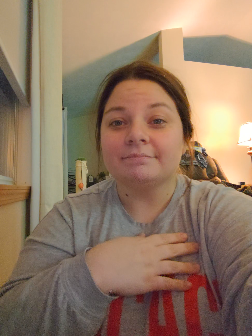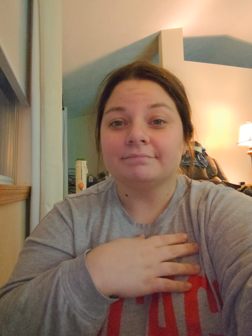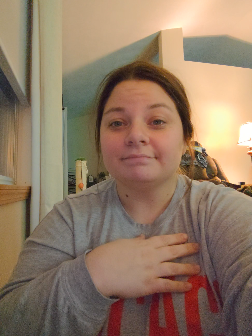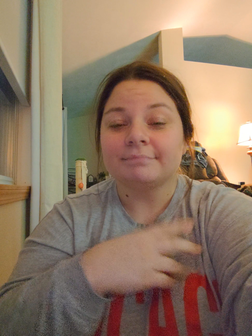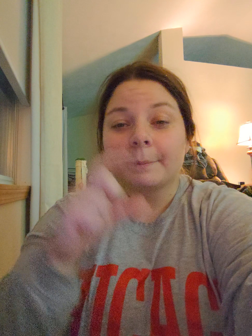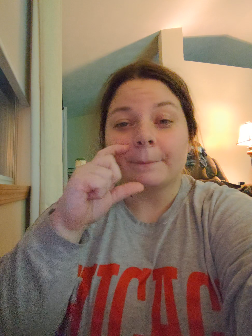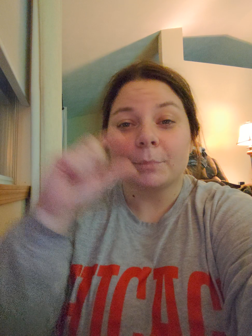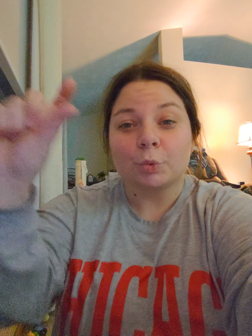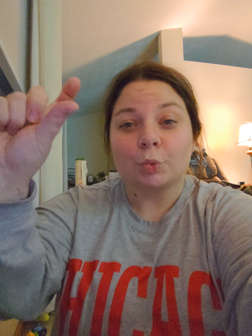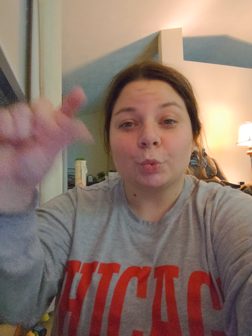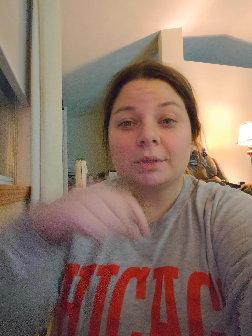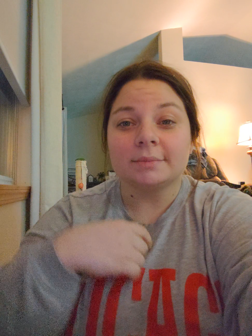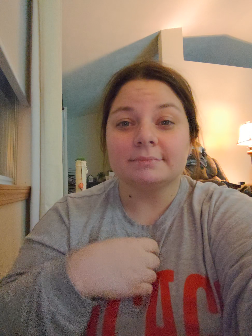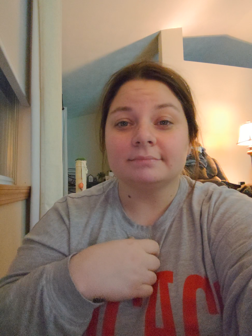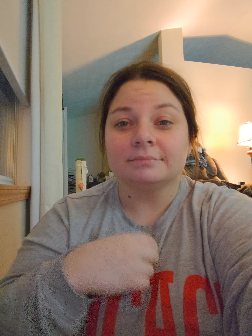moon